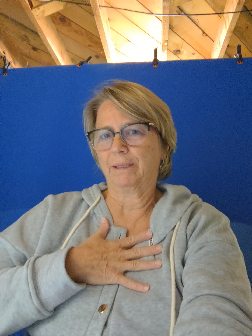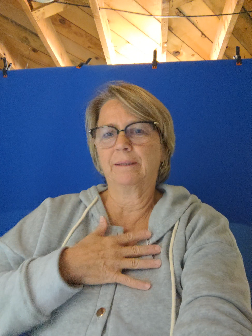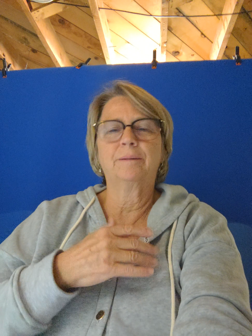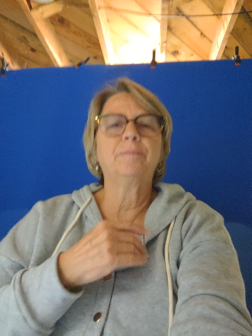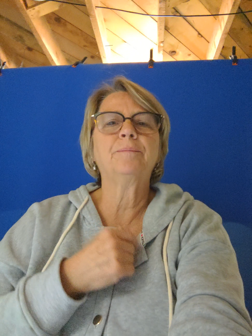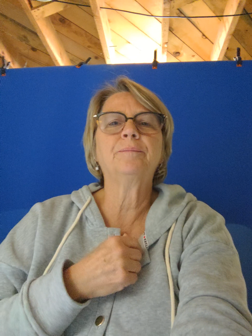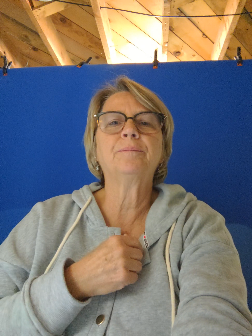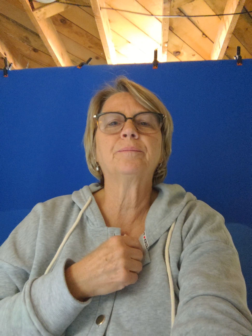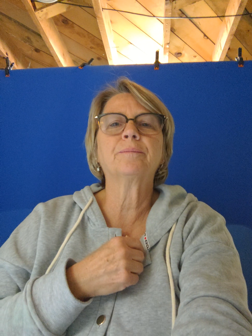pajamas